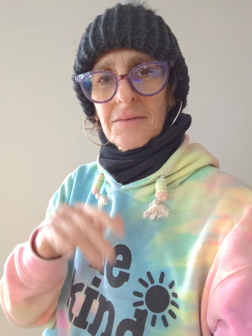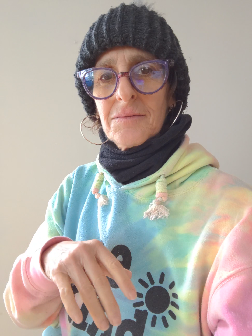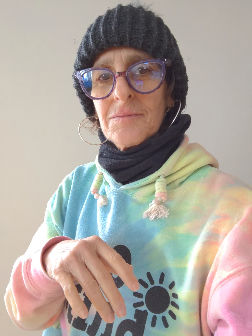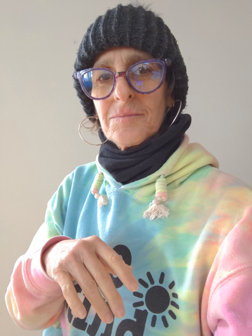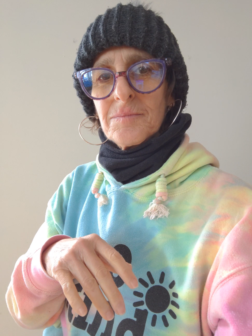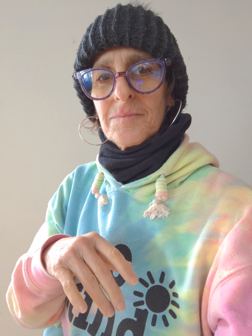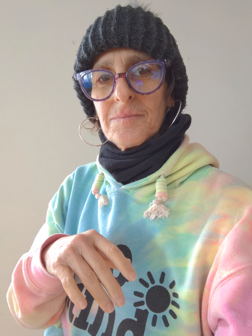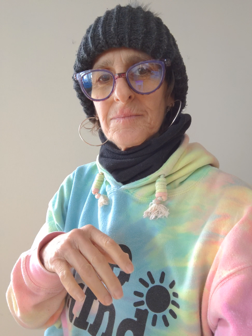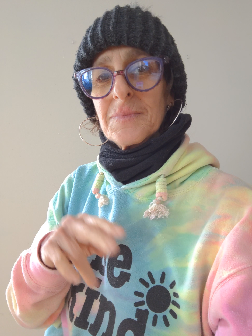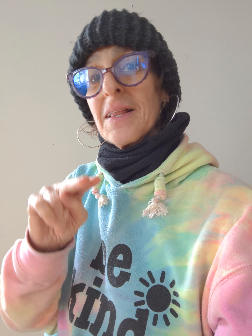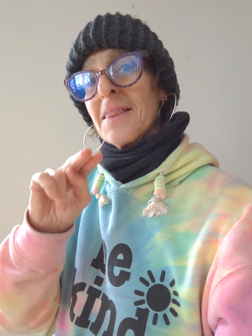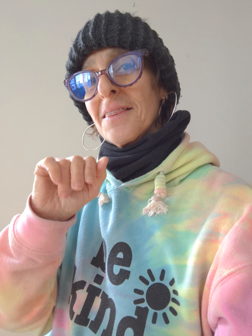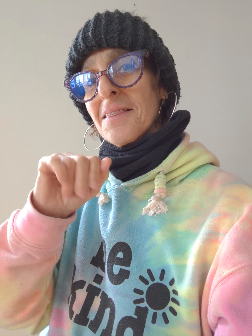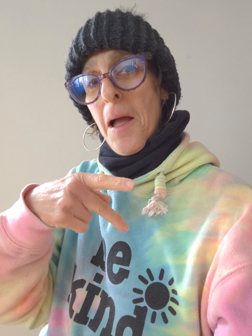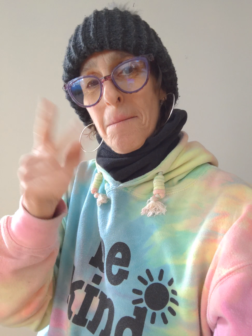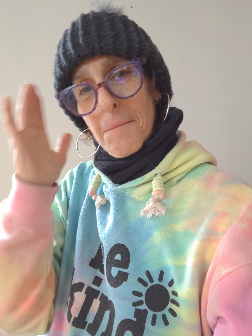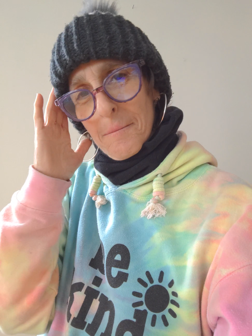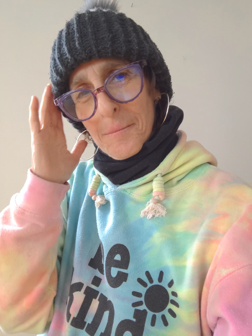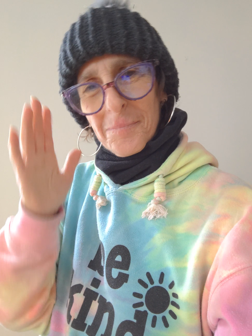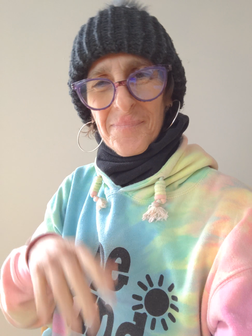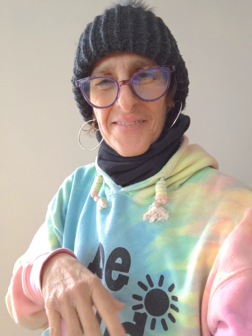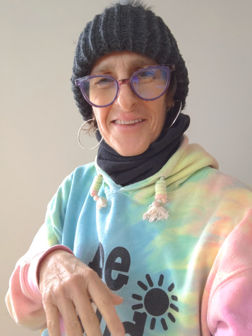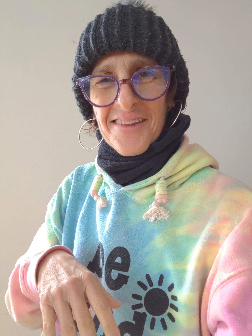nap